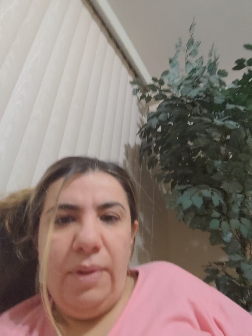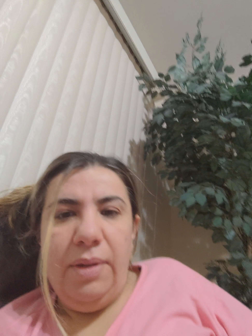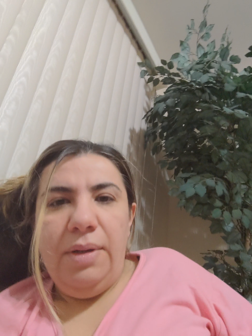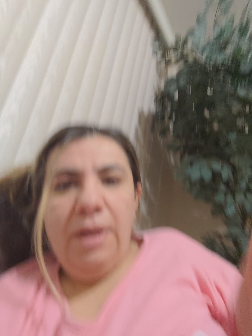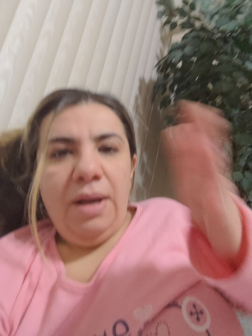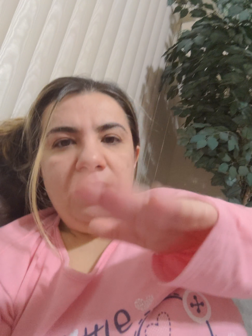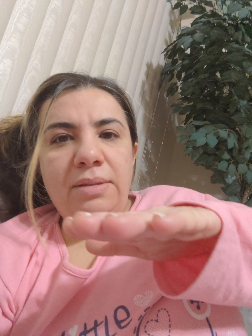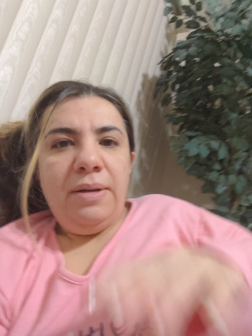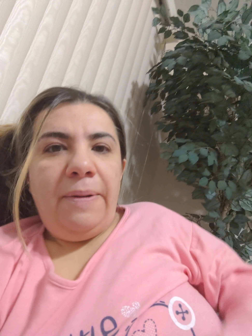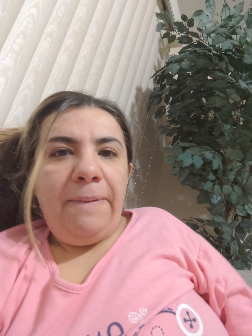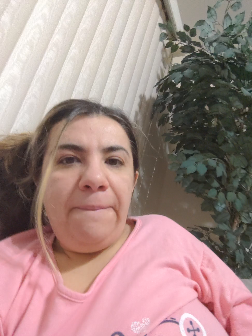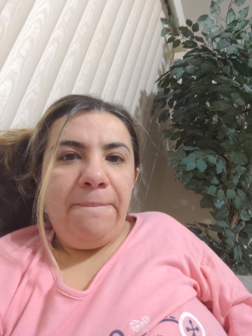on